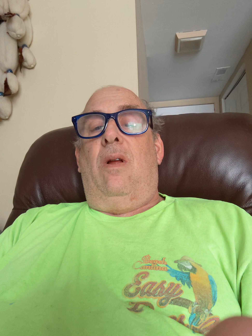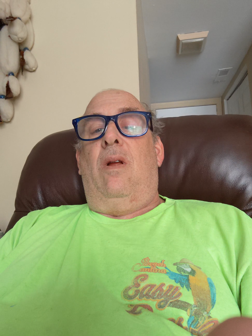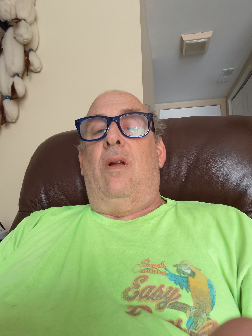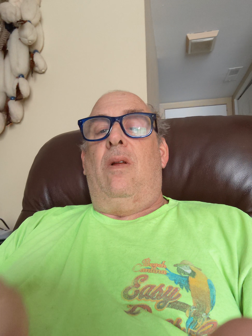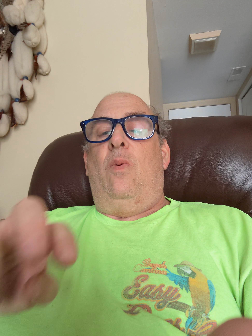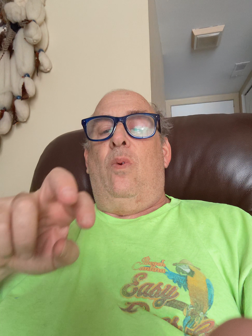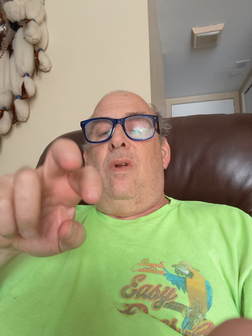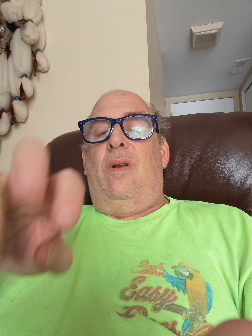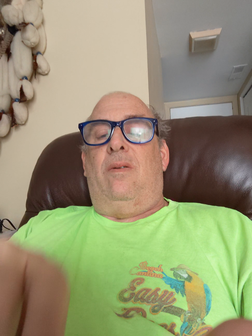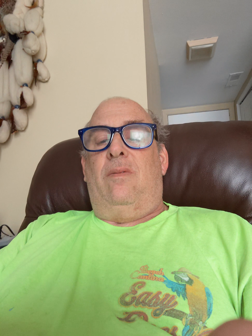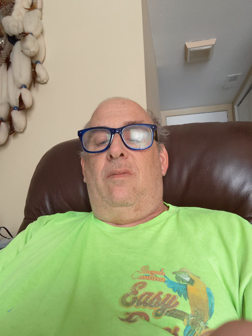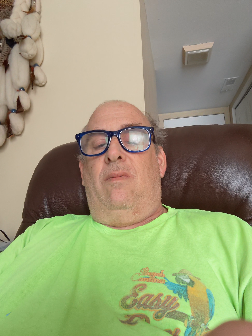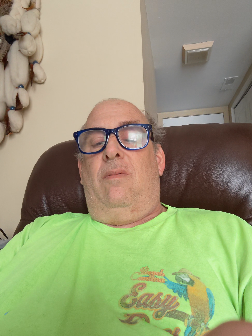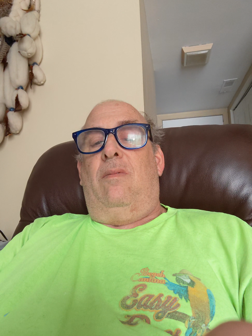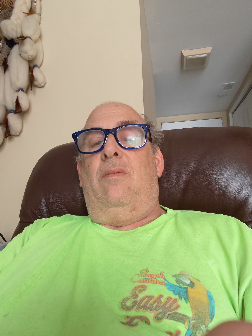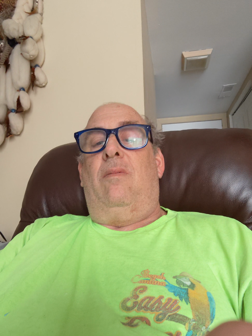ride